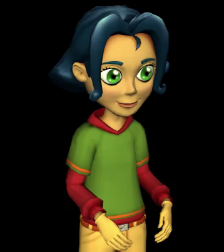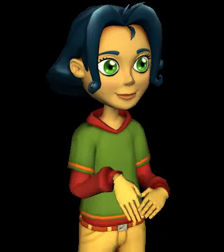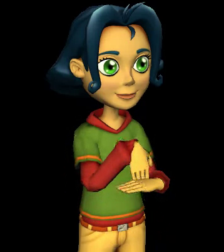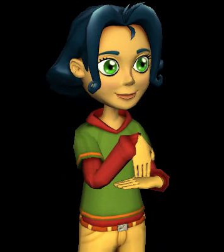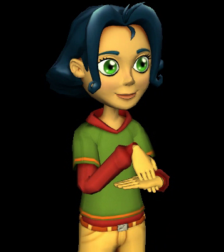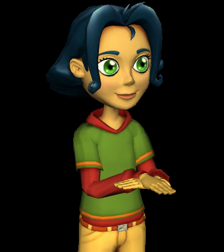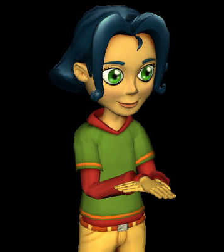قبو